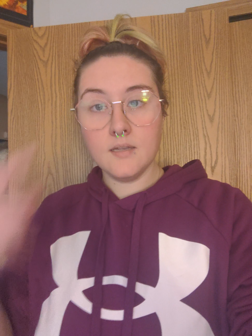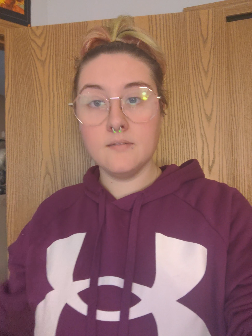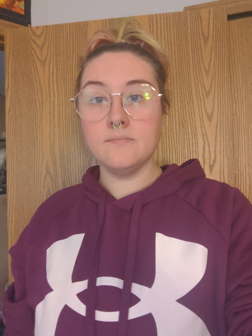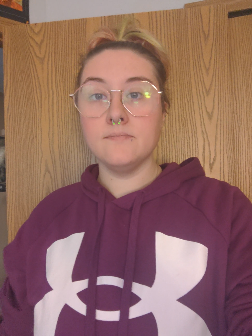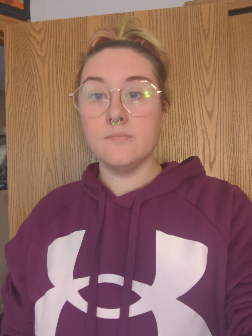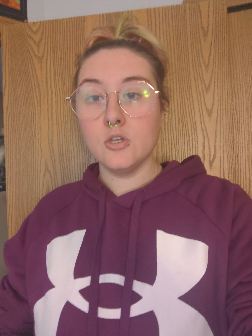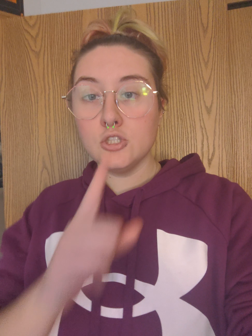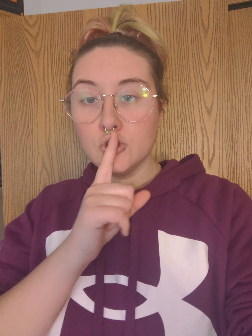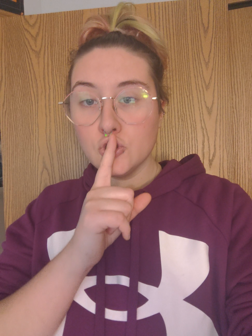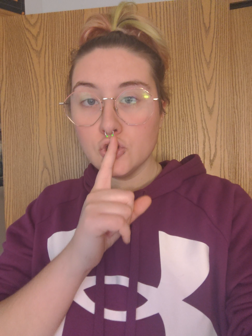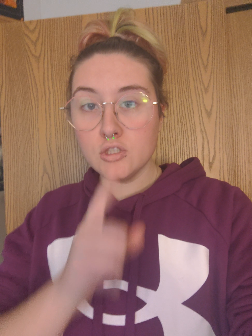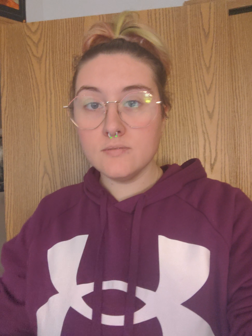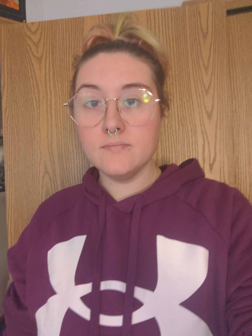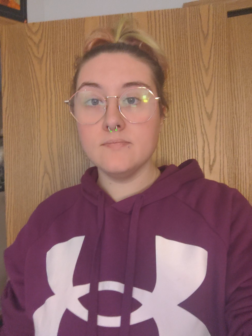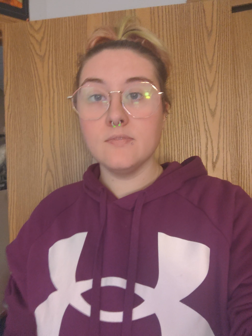shhh